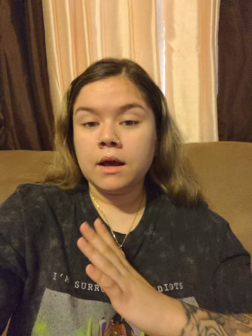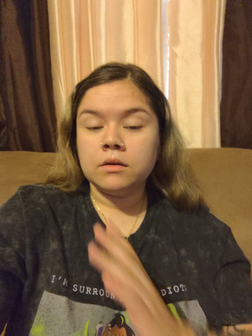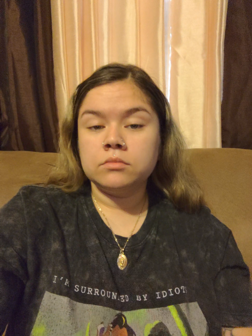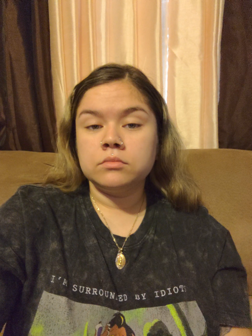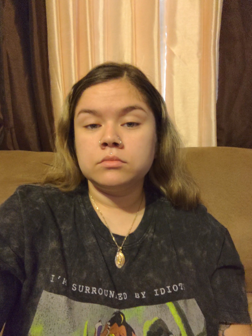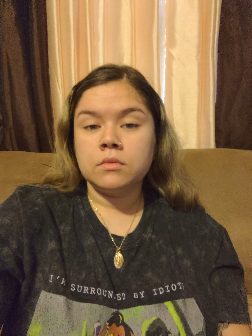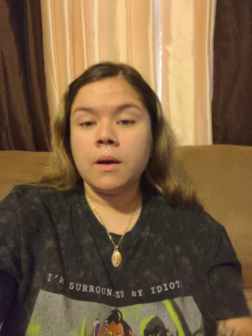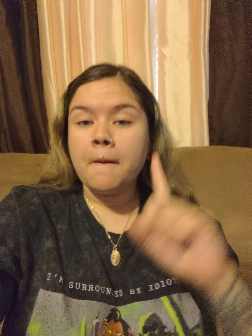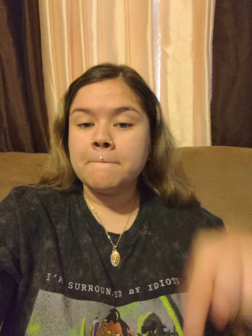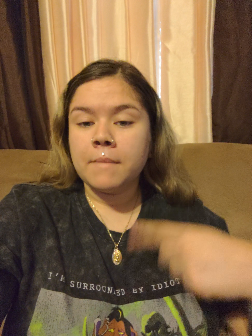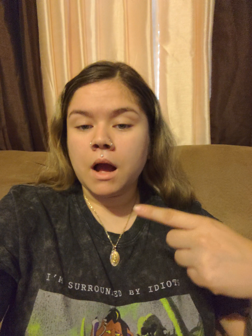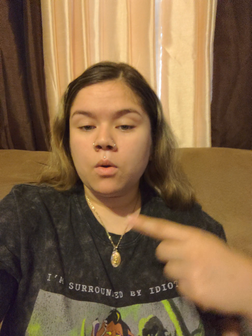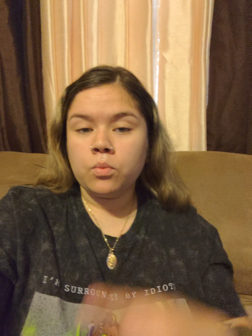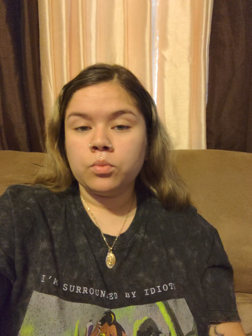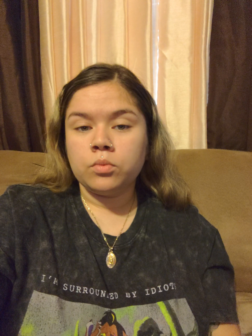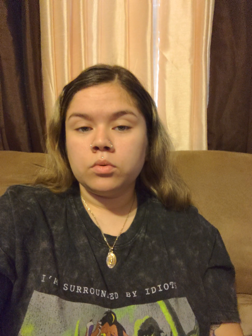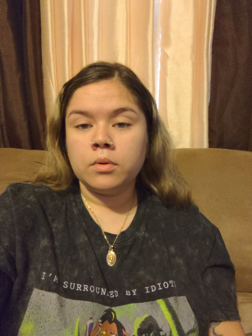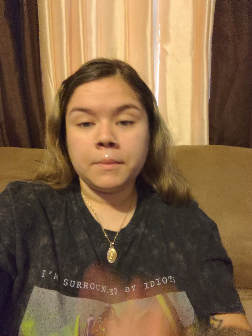about